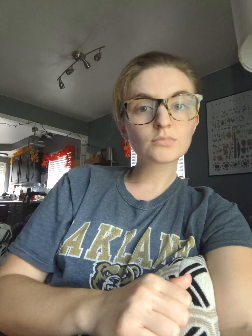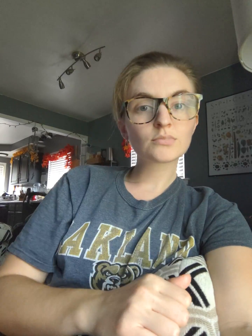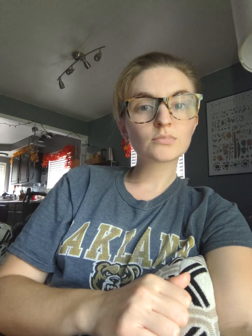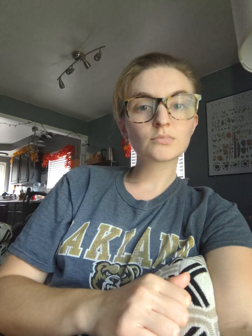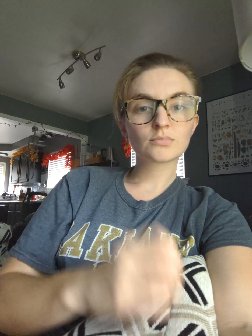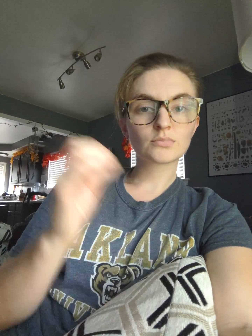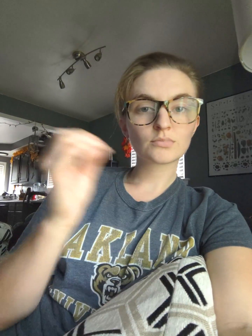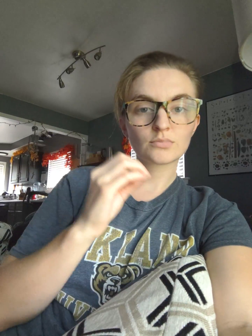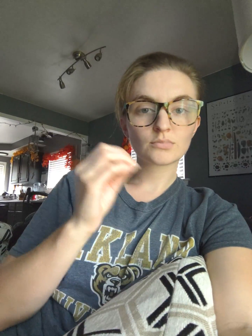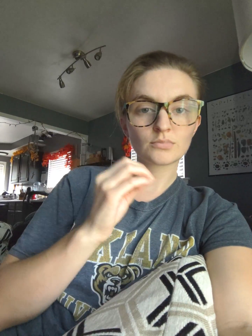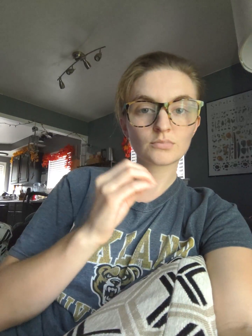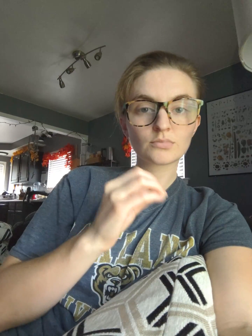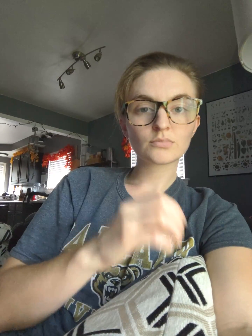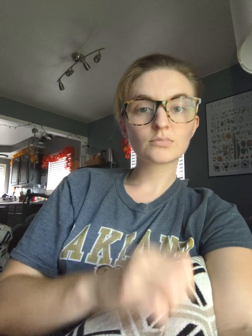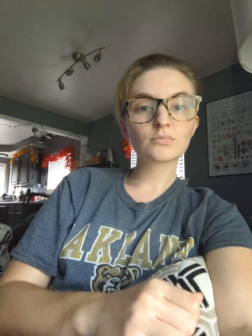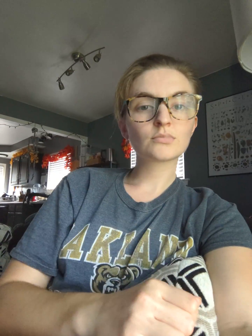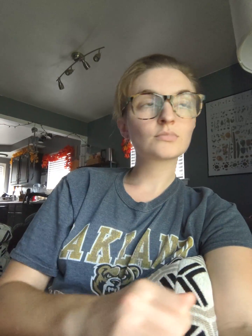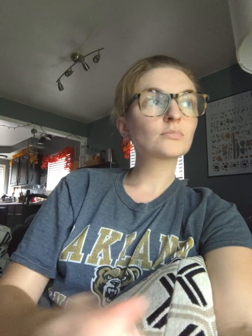more